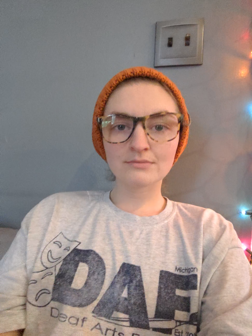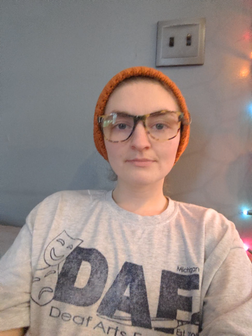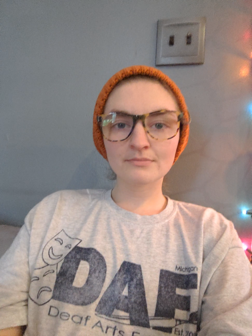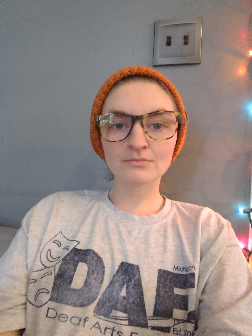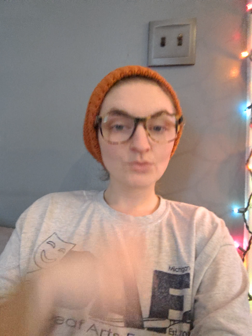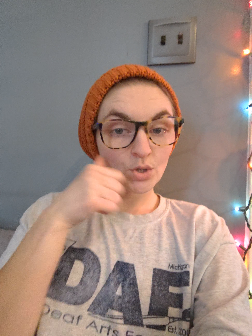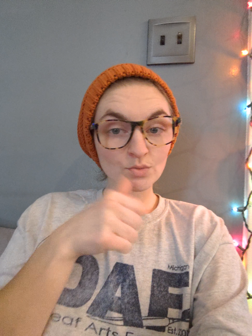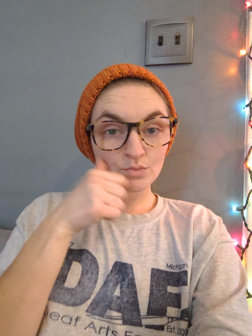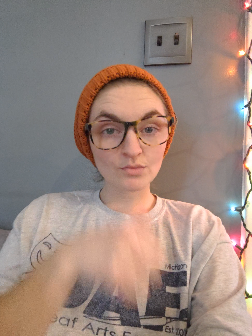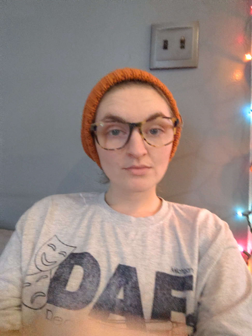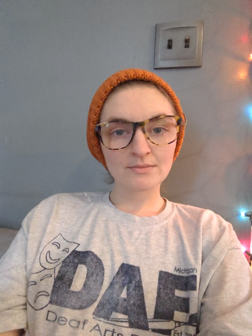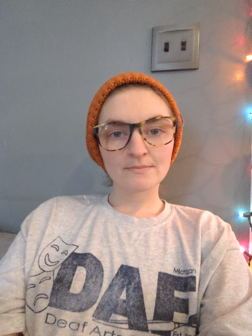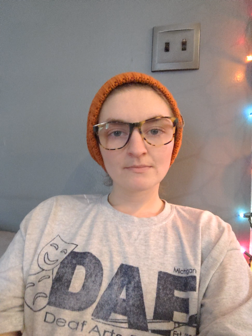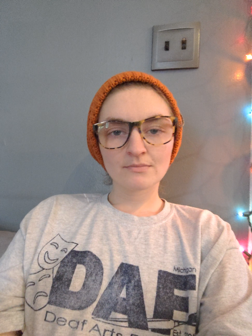girl